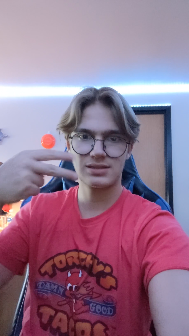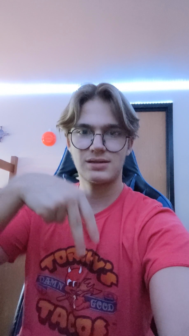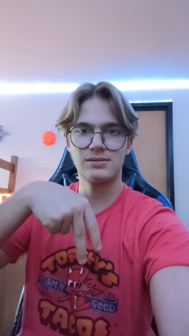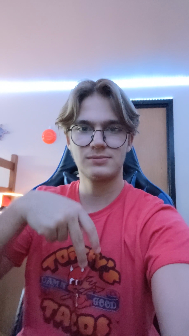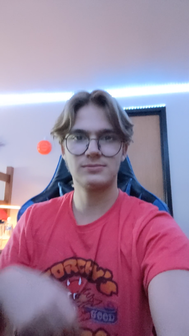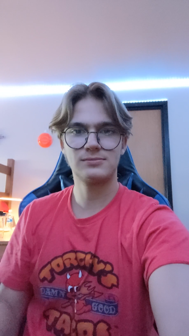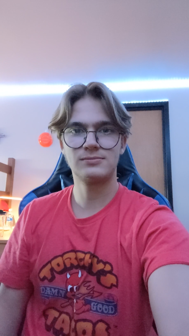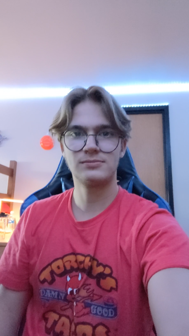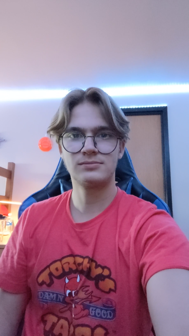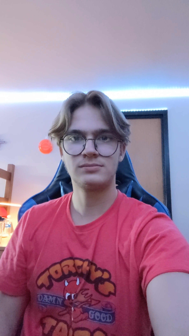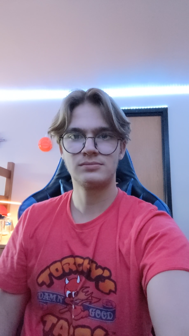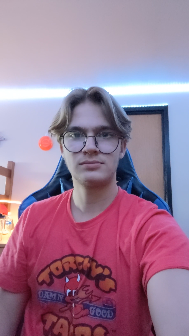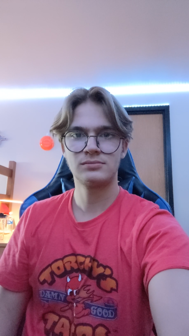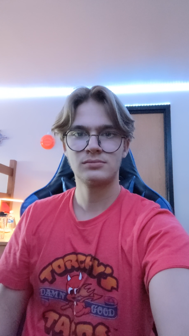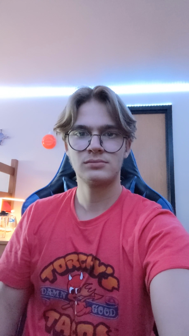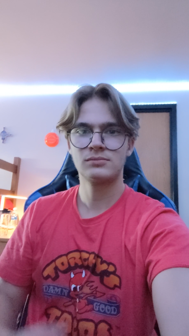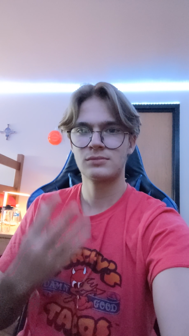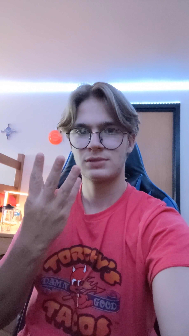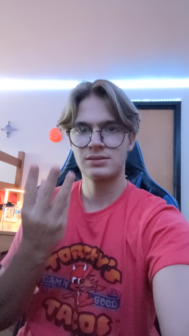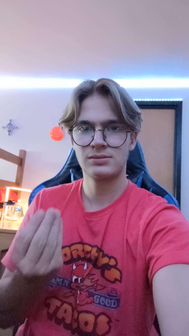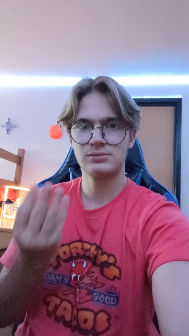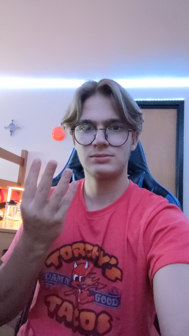gentle